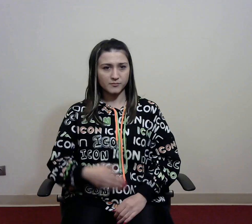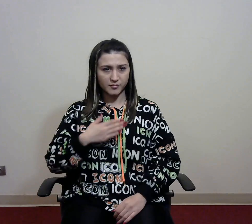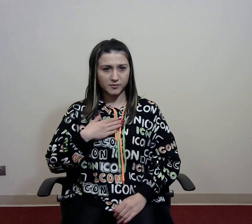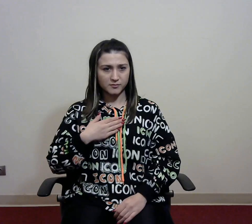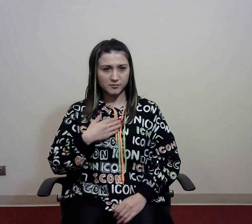mən